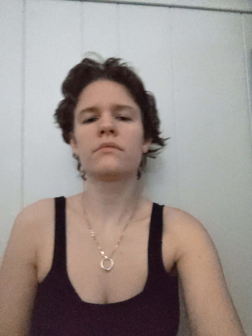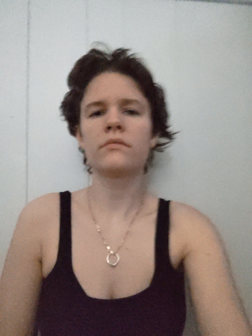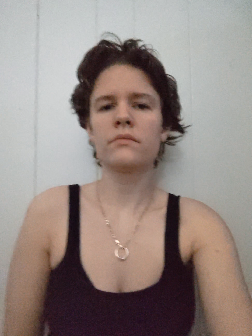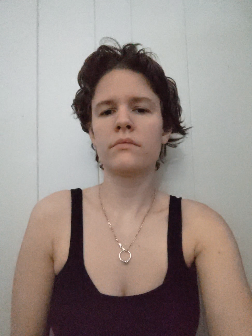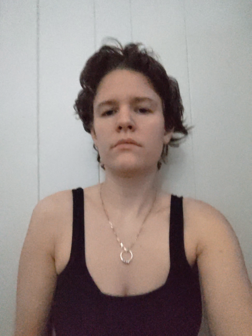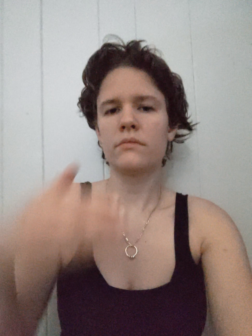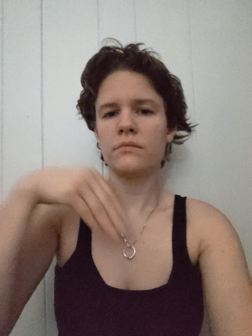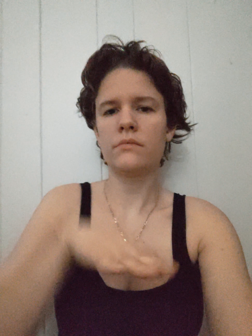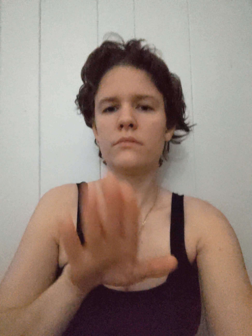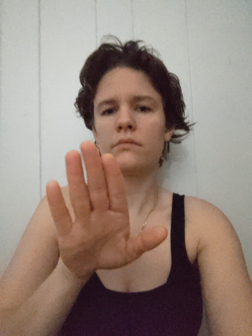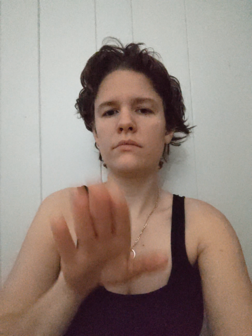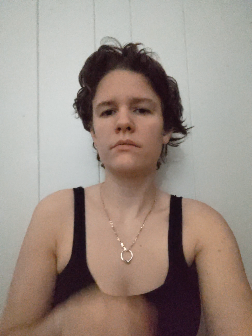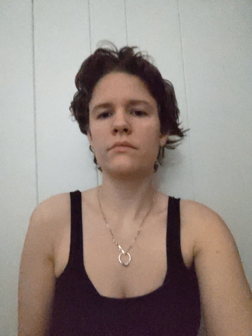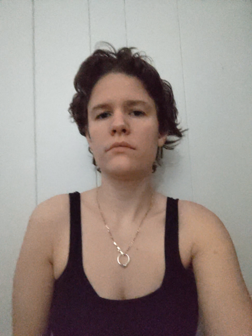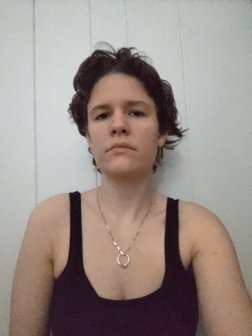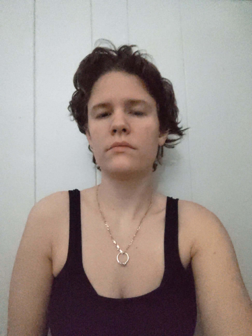into